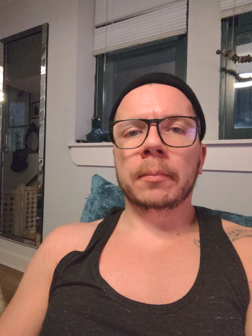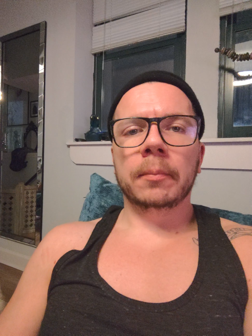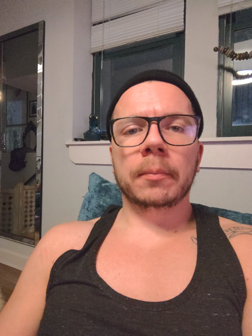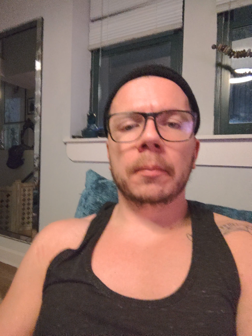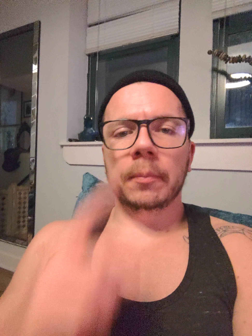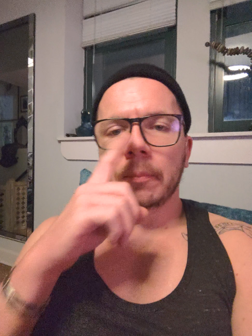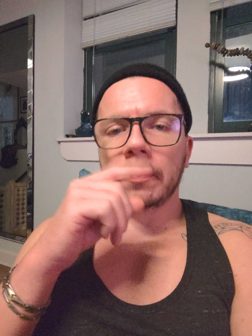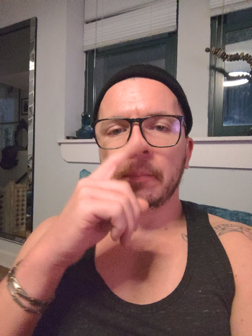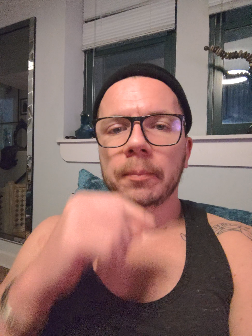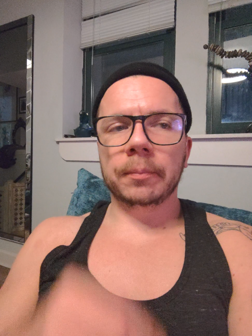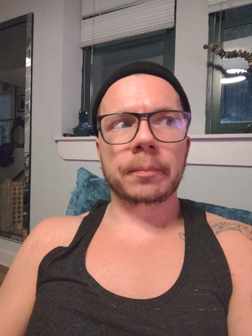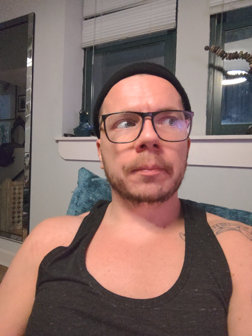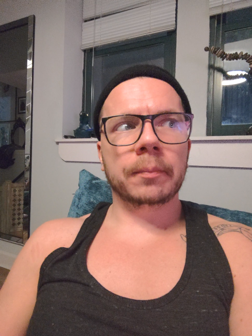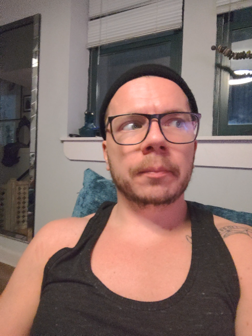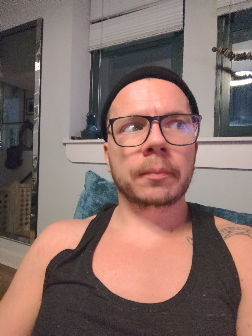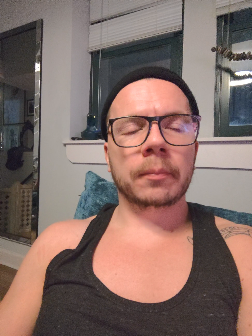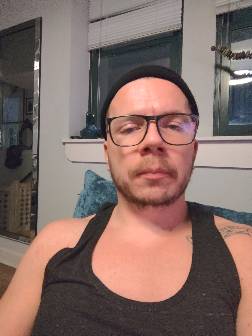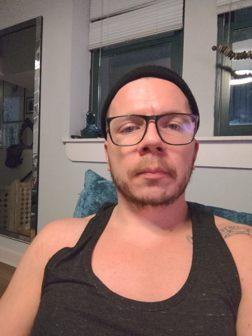mouse